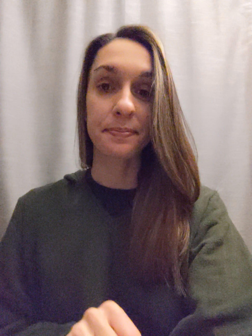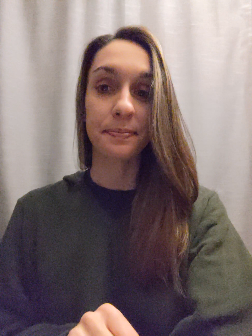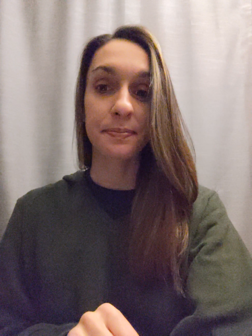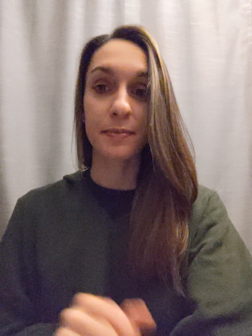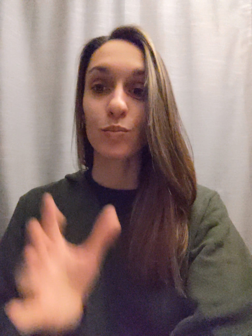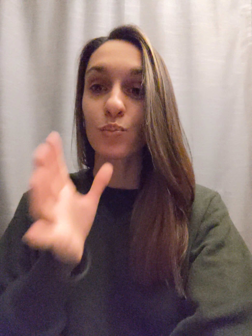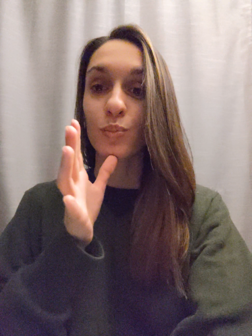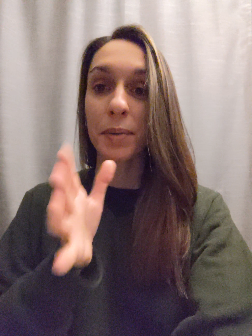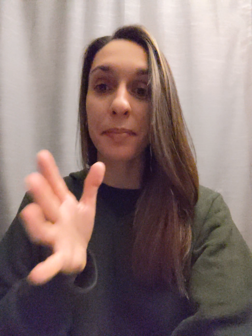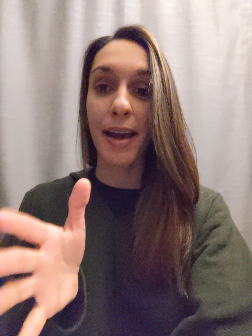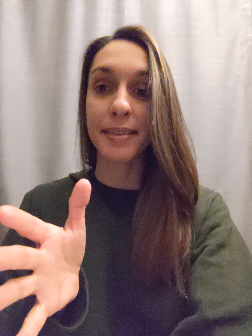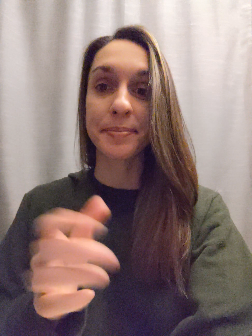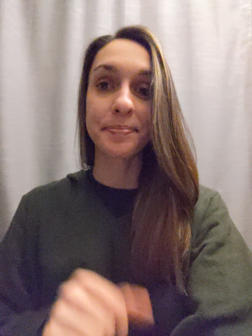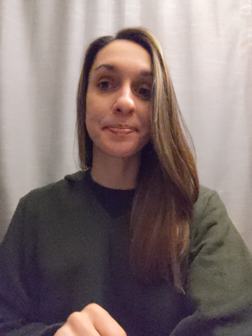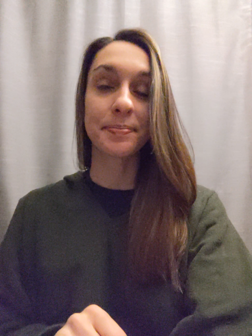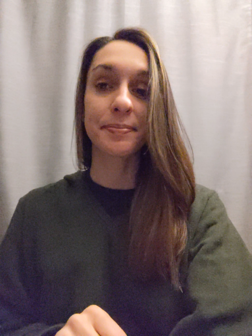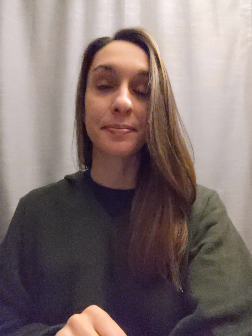grandma